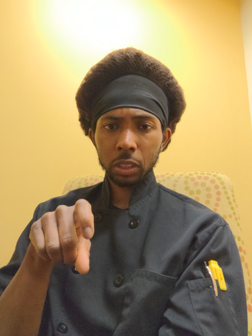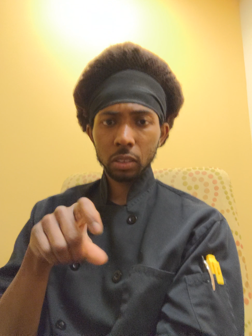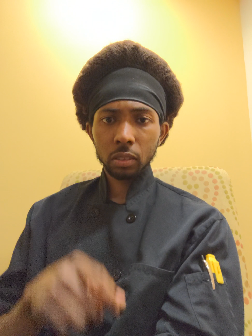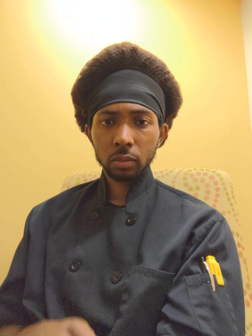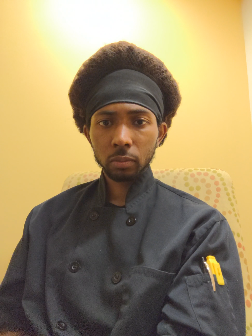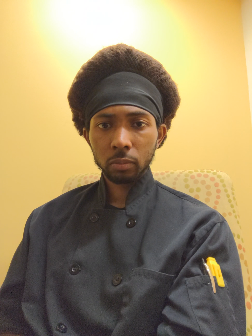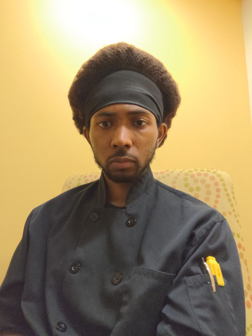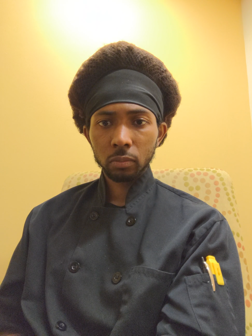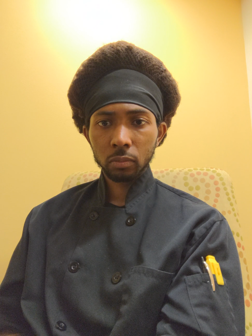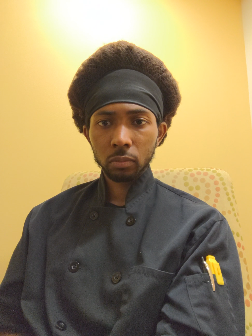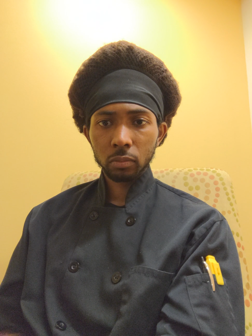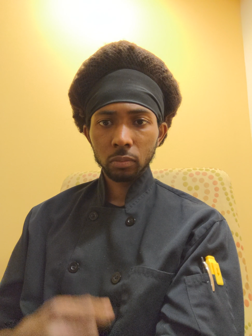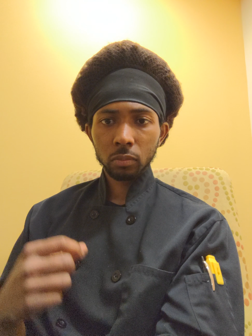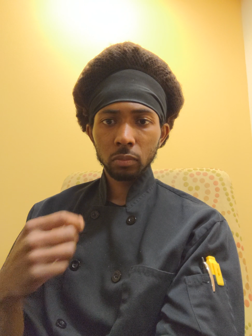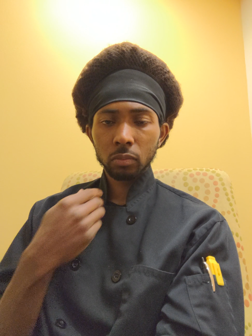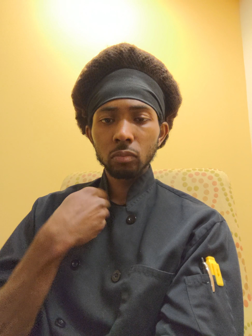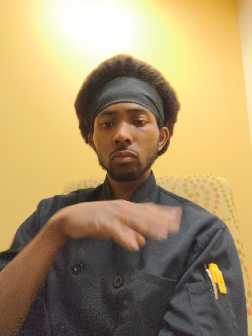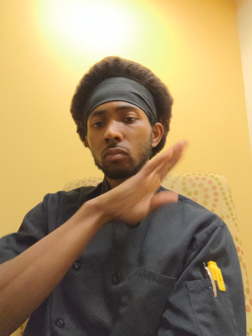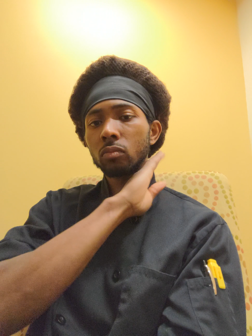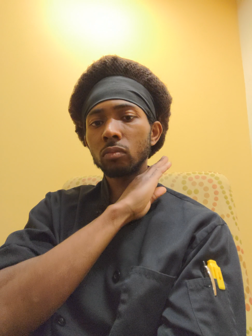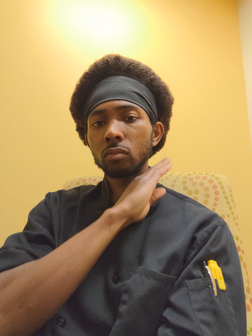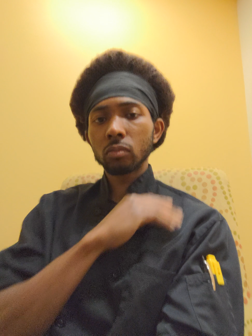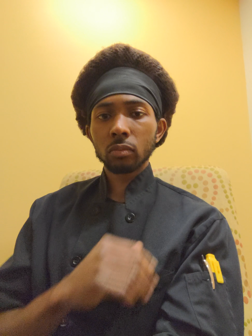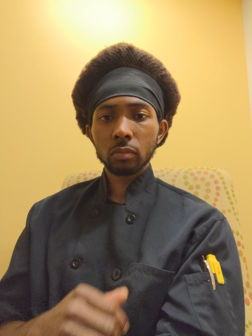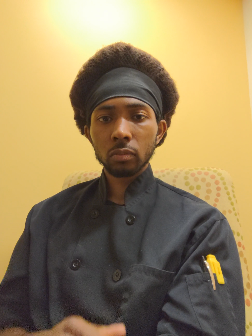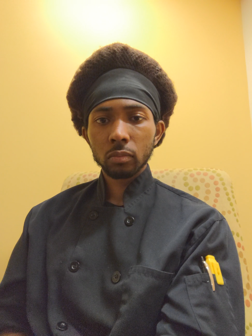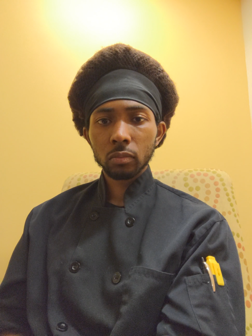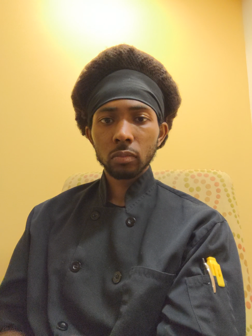scarf